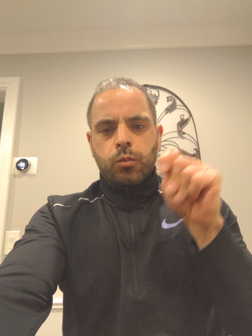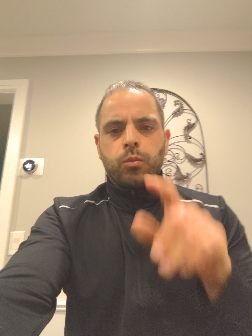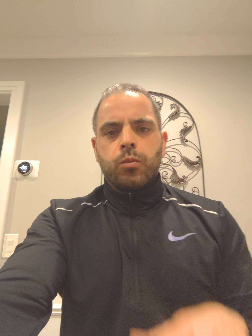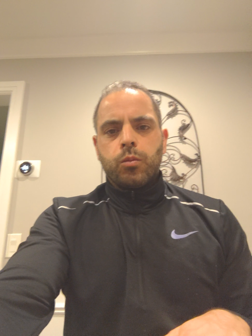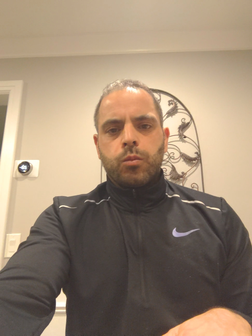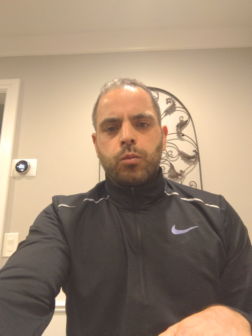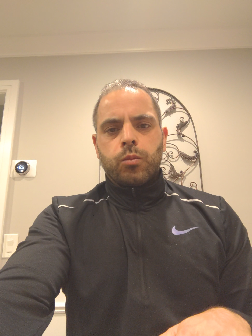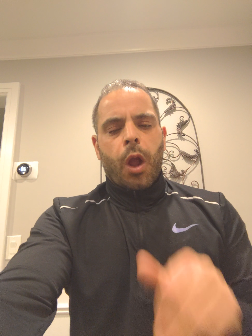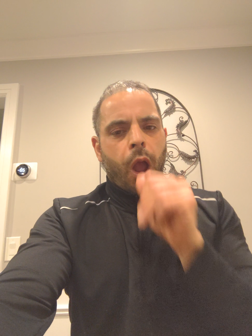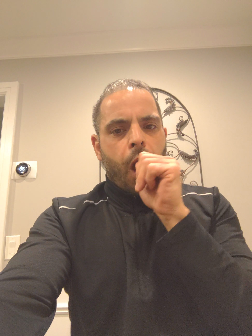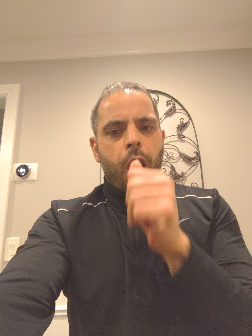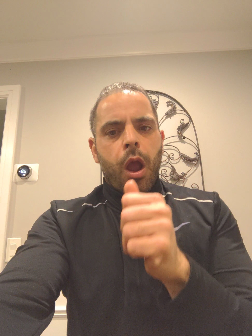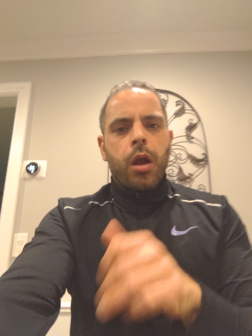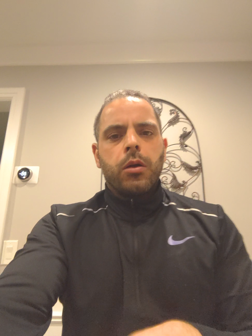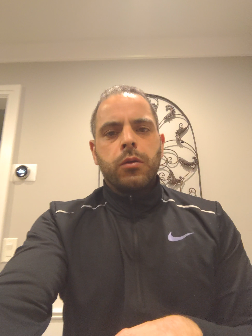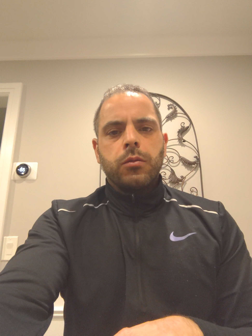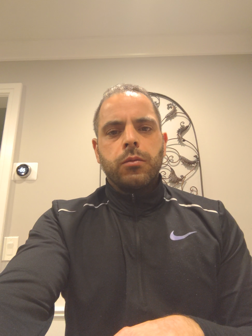nuts